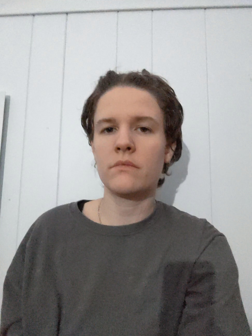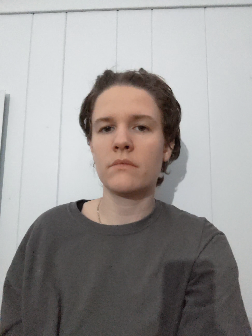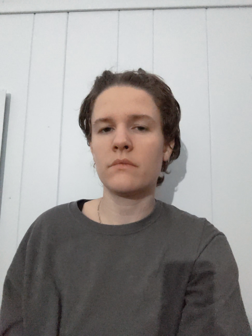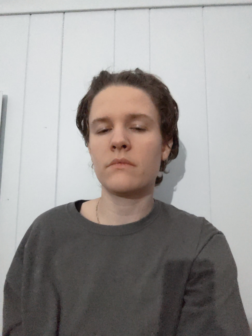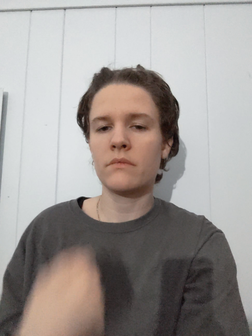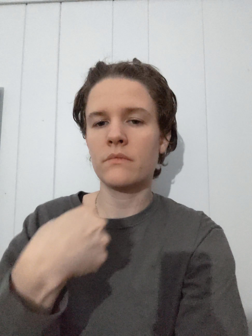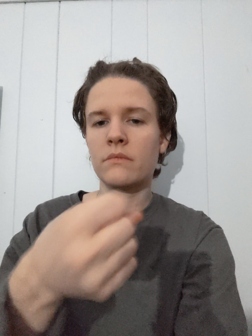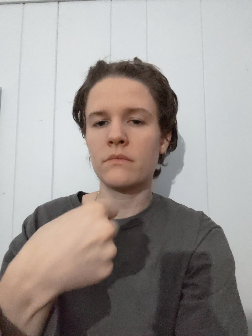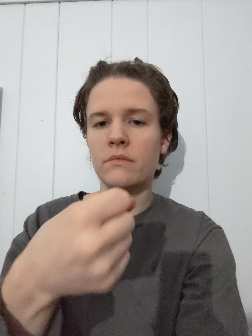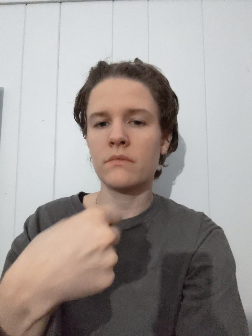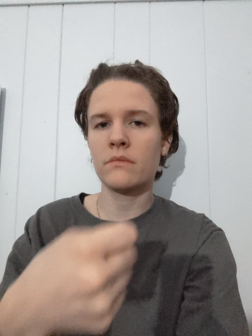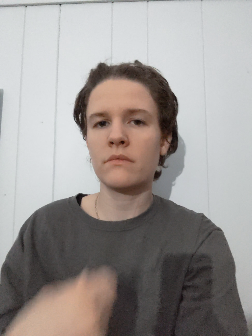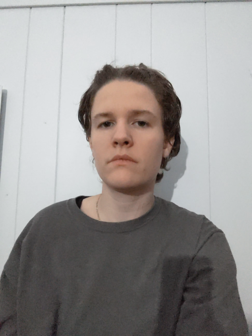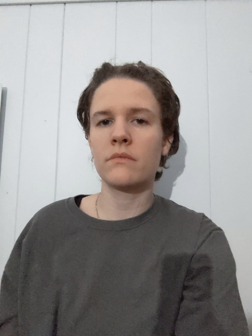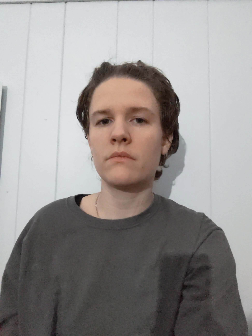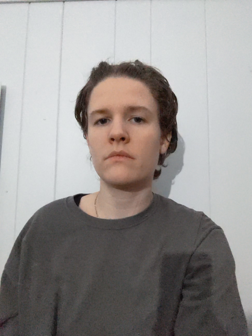make